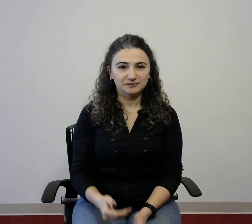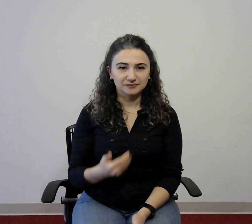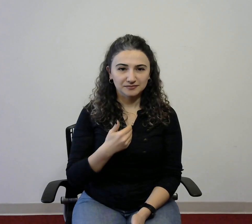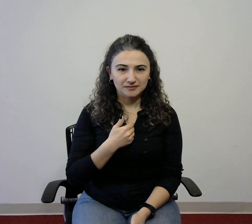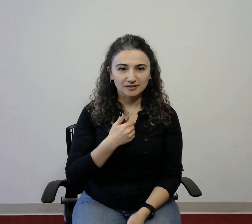mən